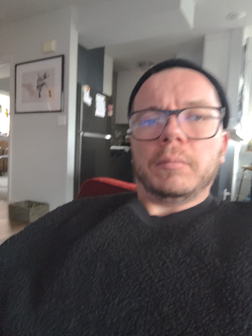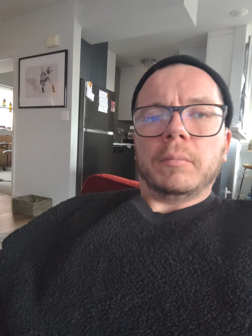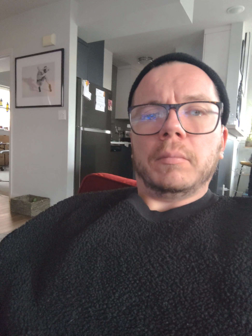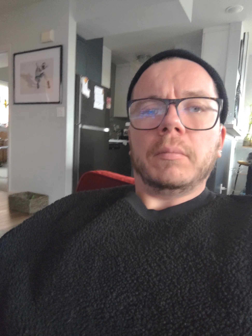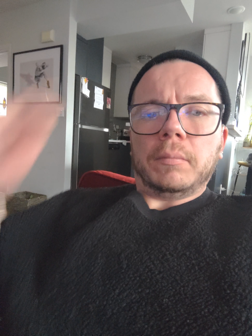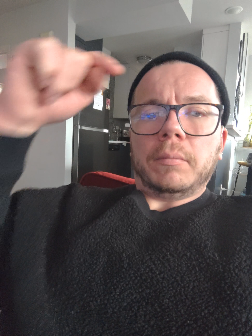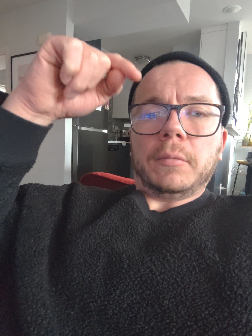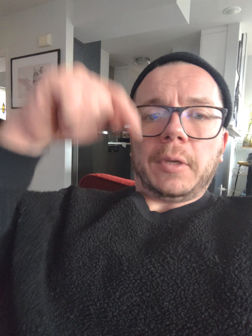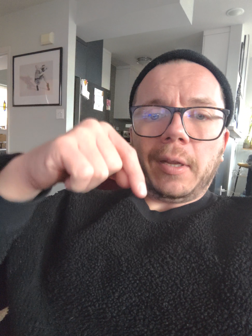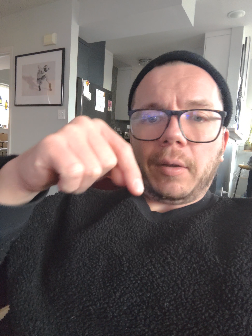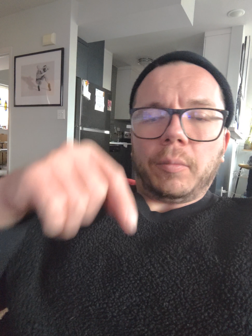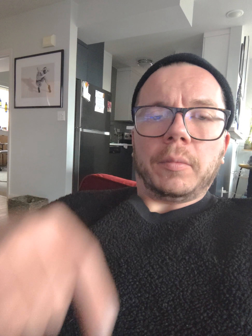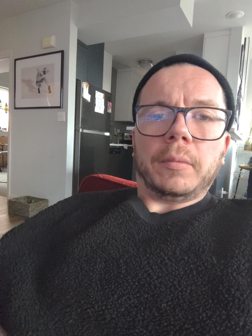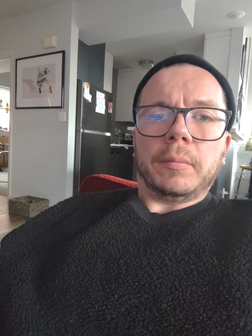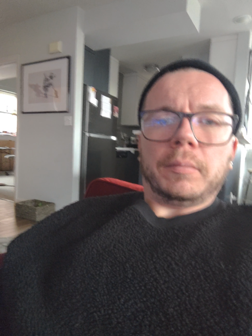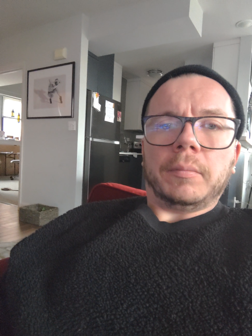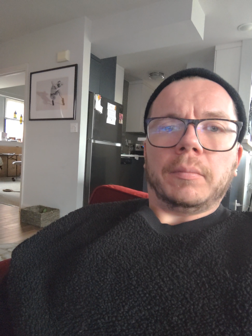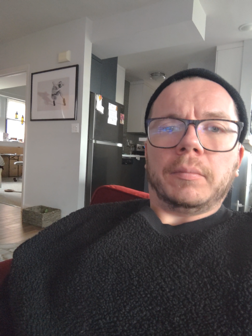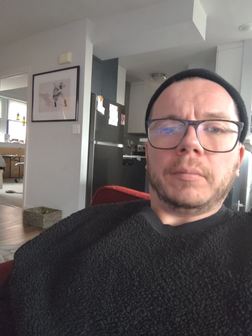down